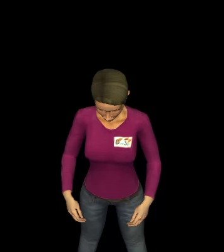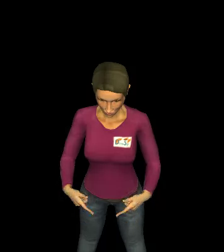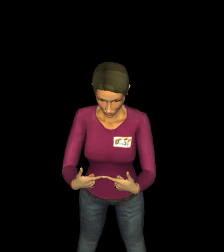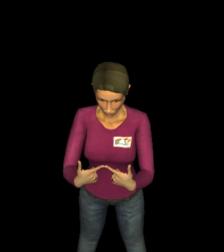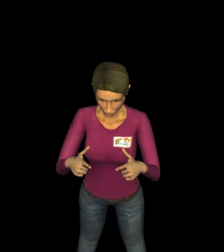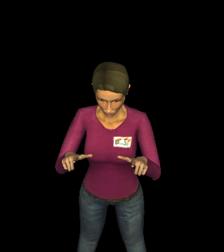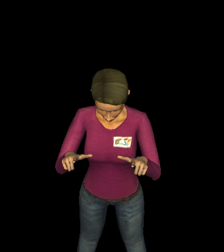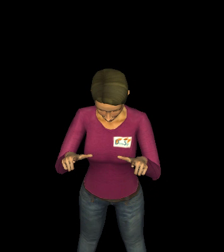حر